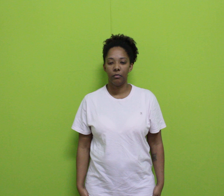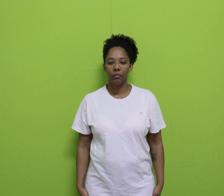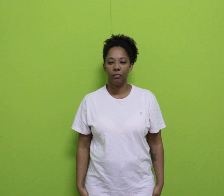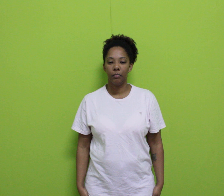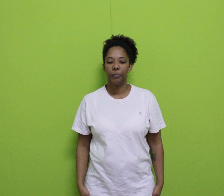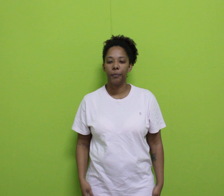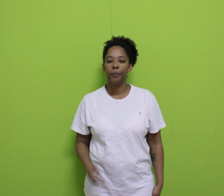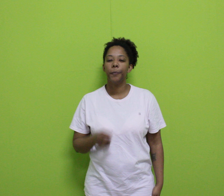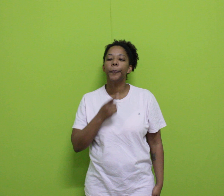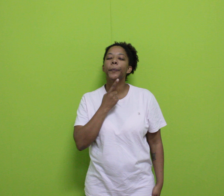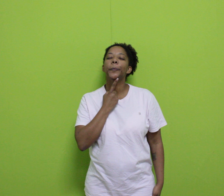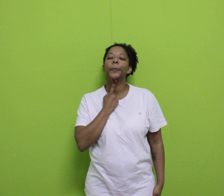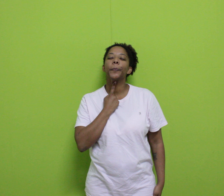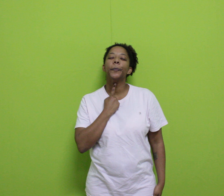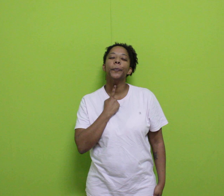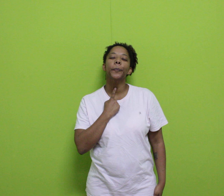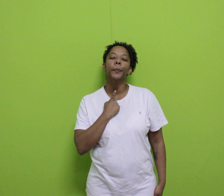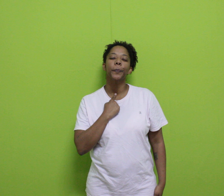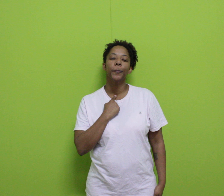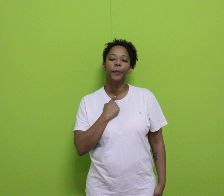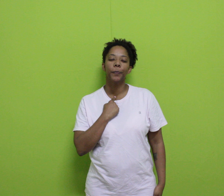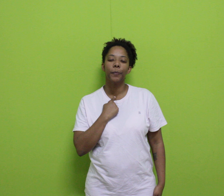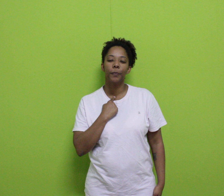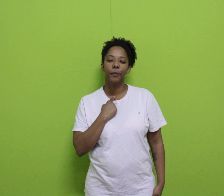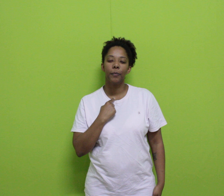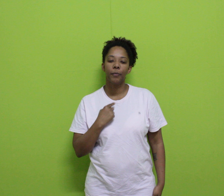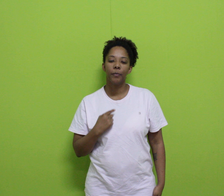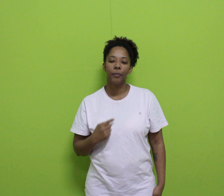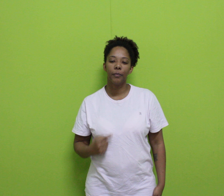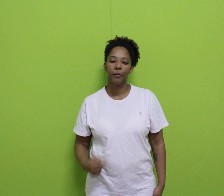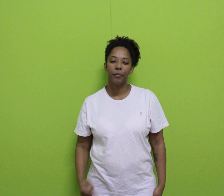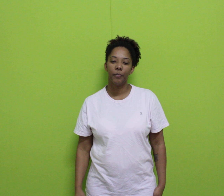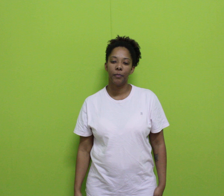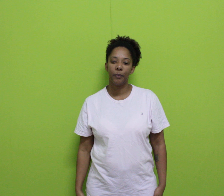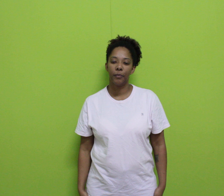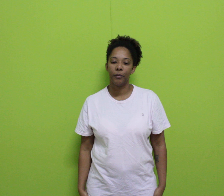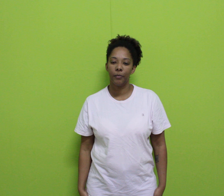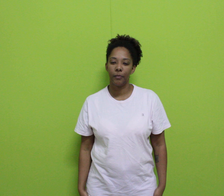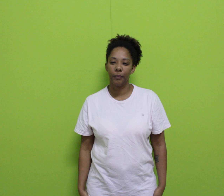vontade